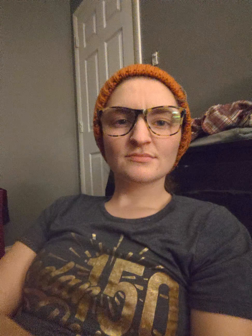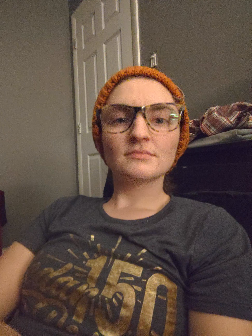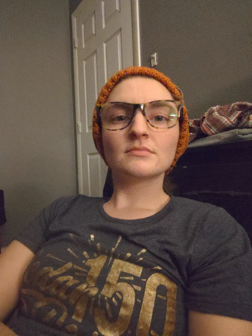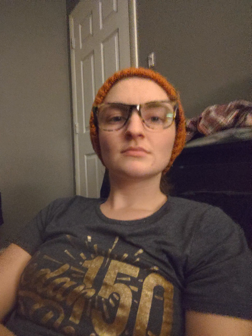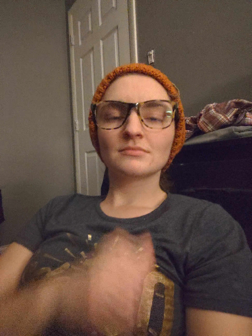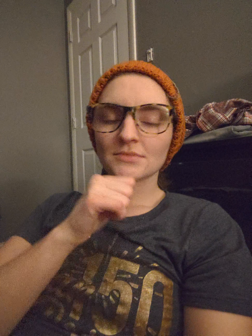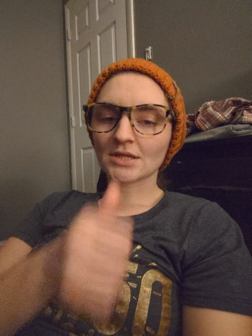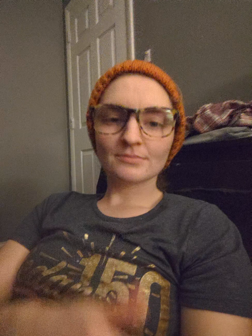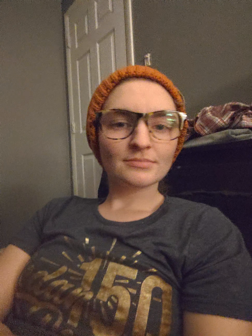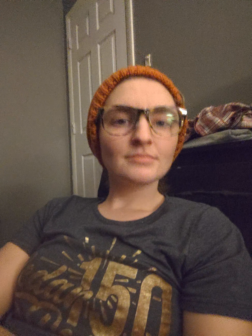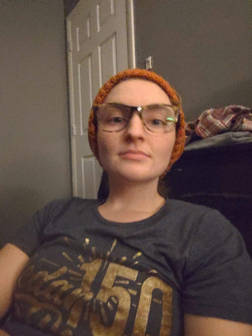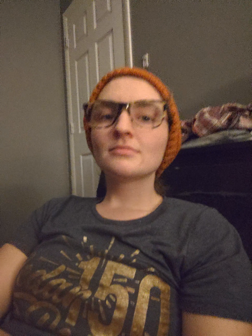not